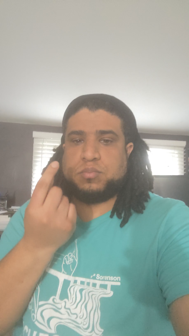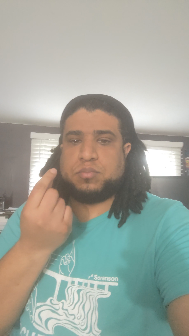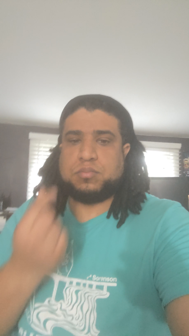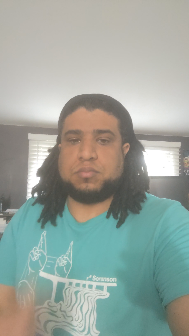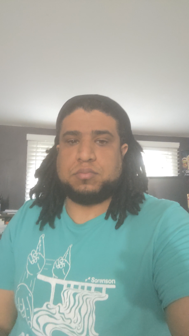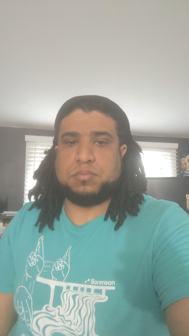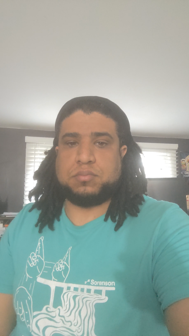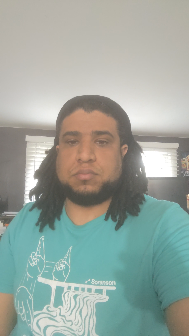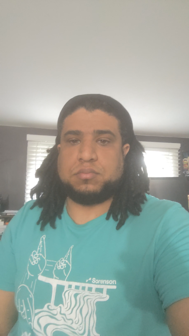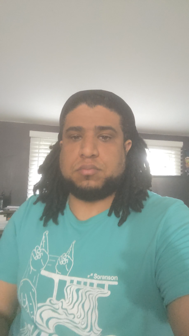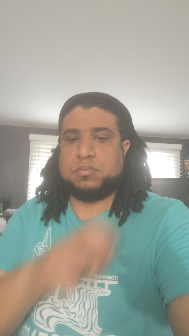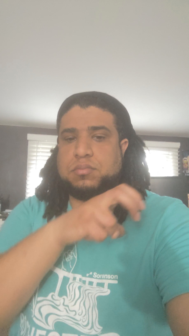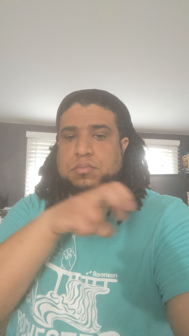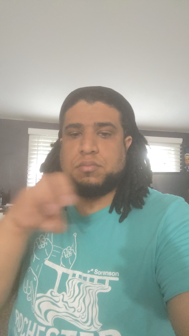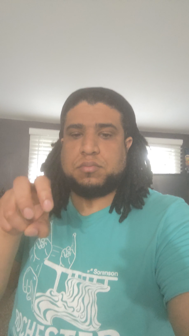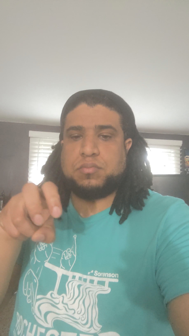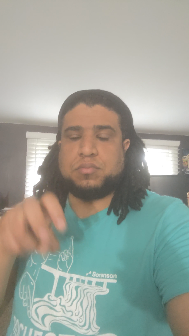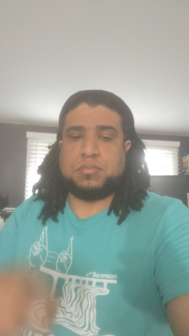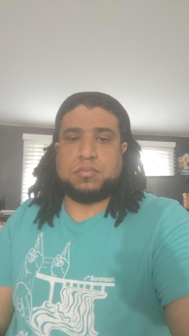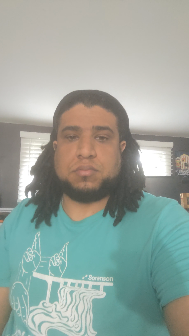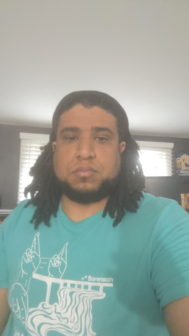couch